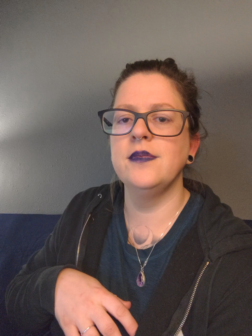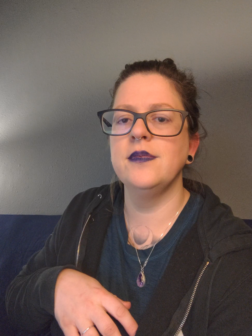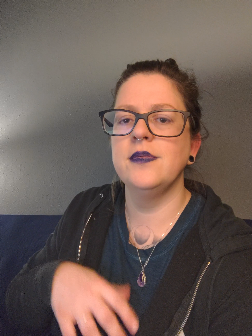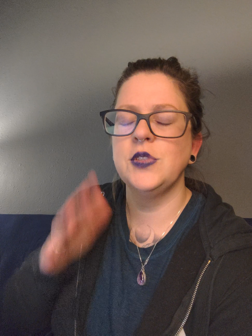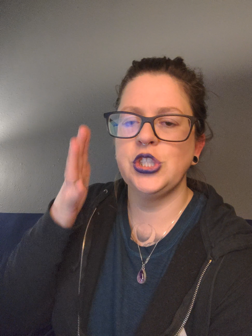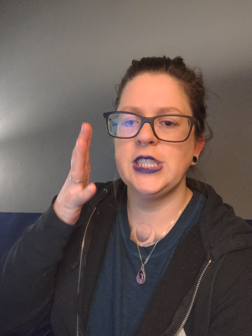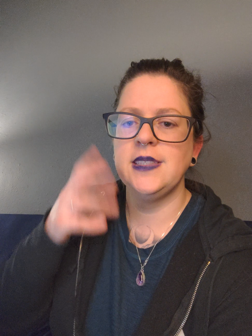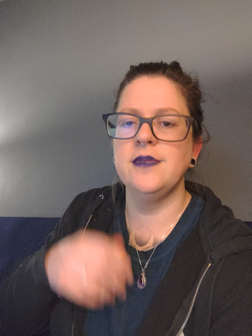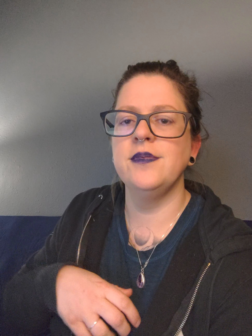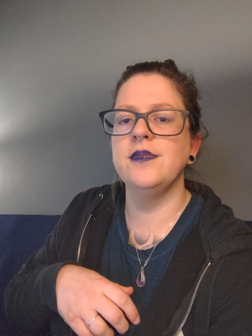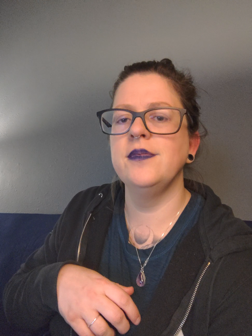tree